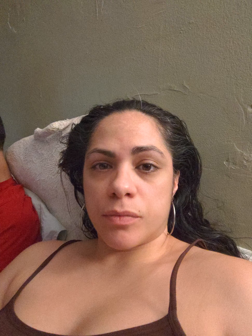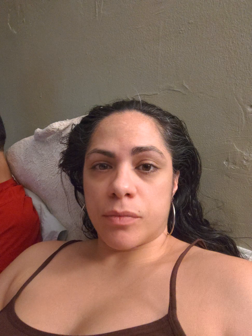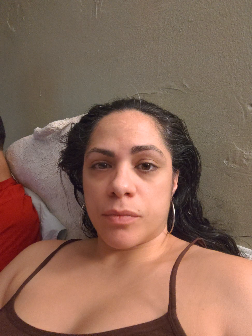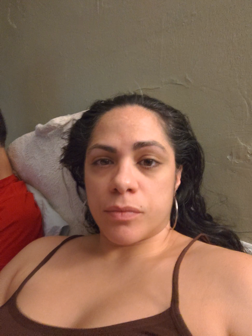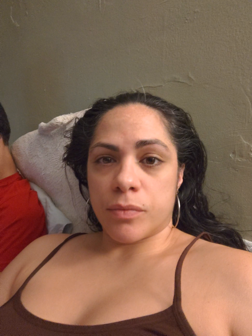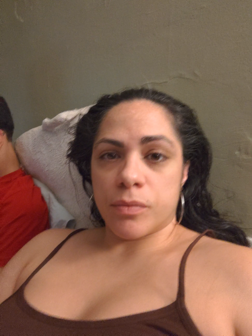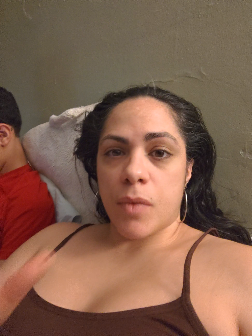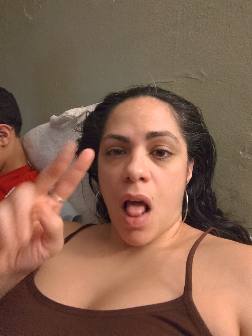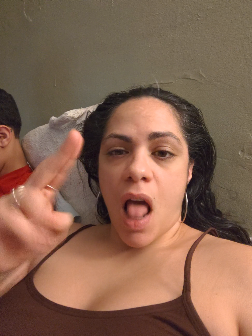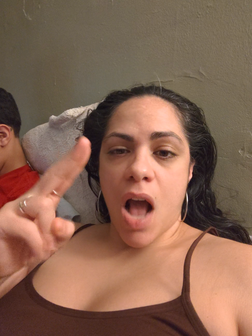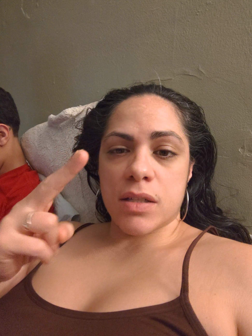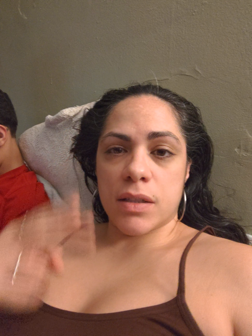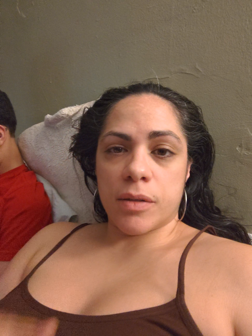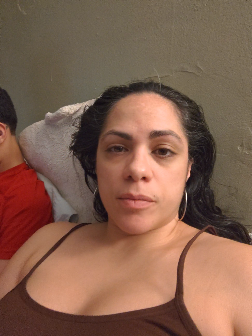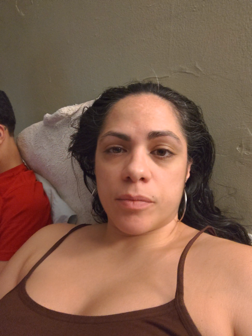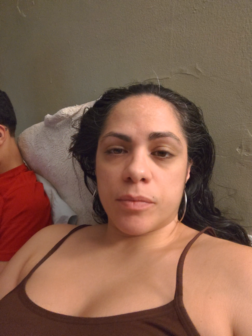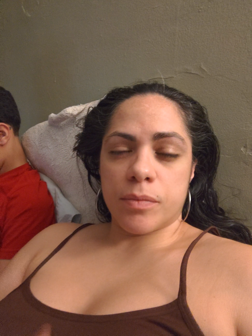closet